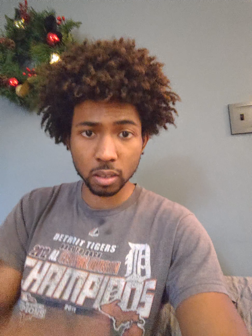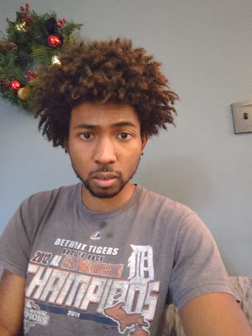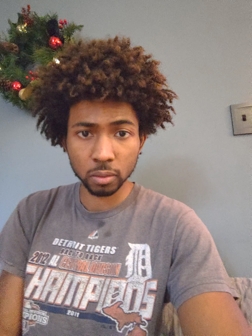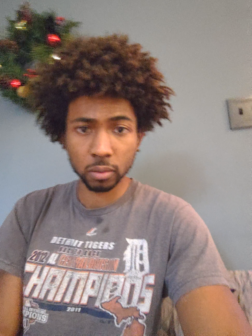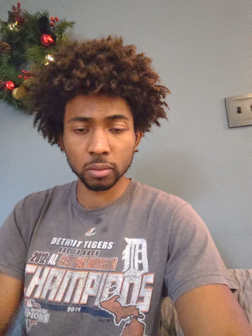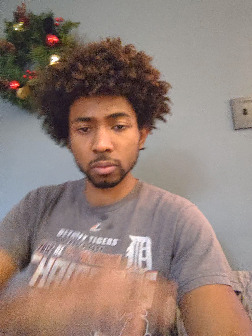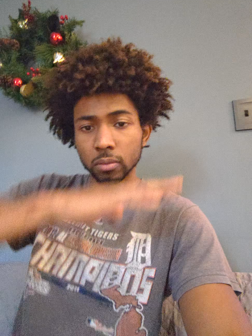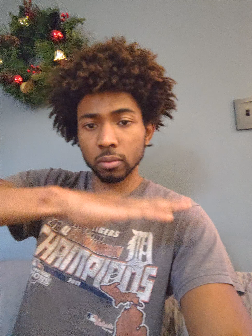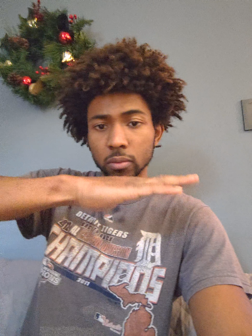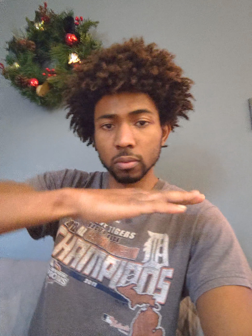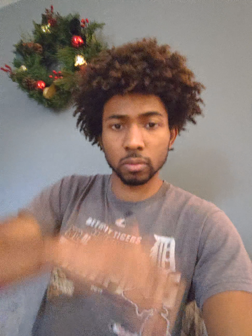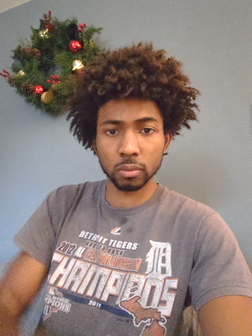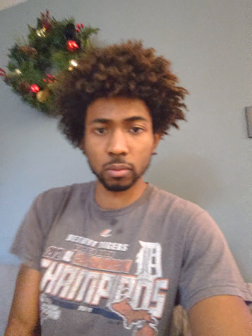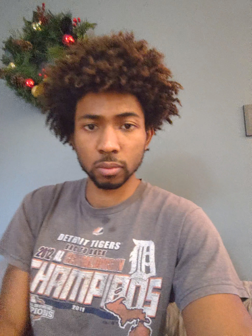table